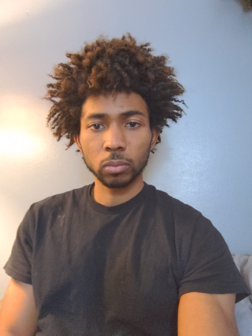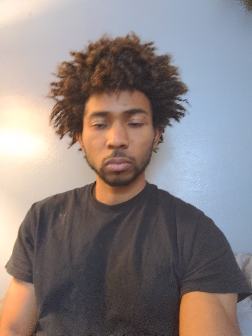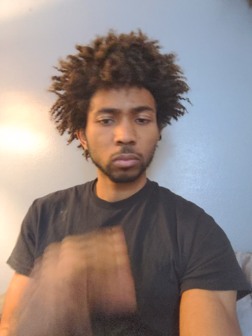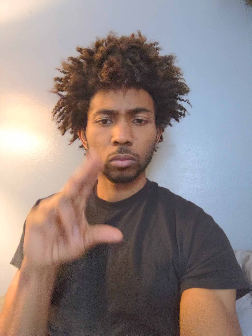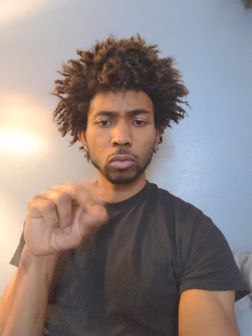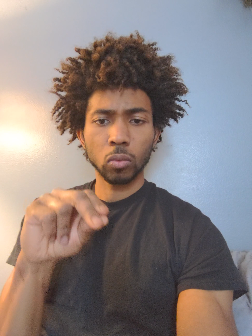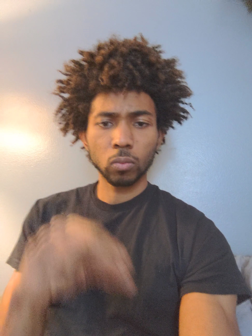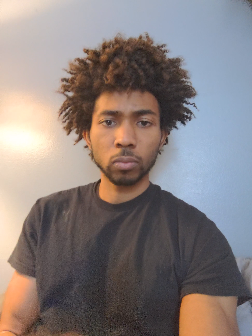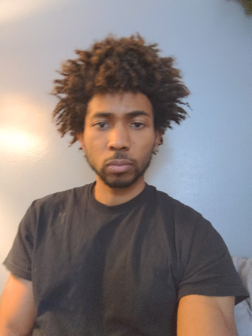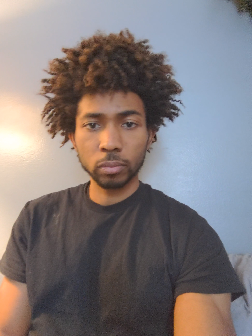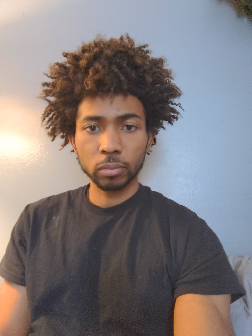no